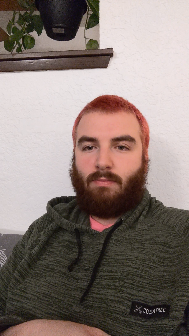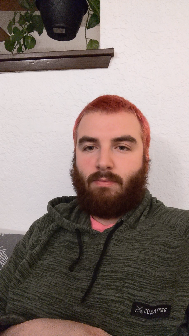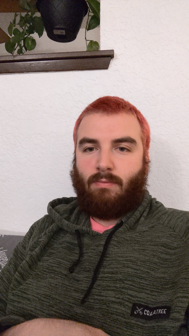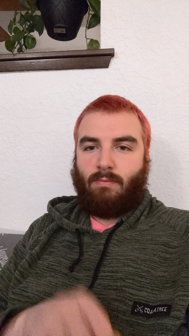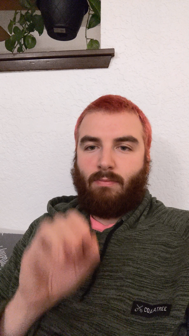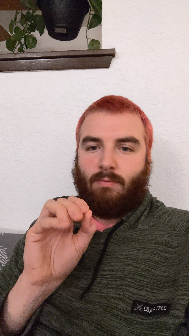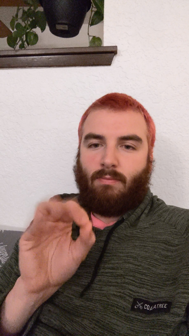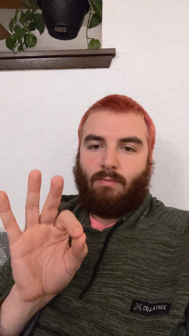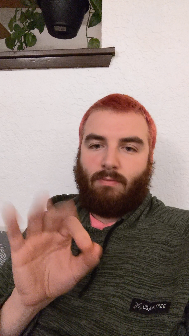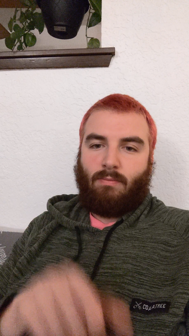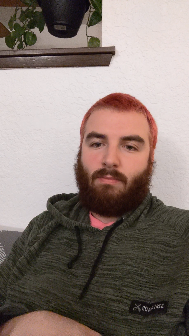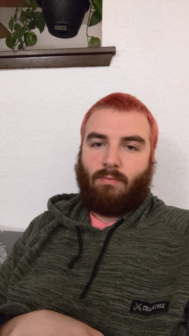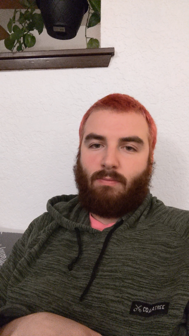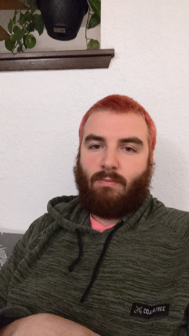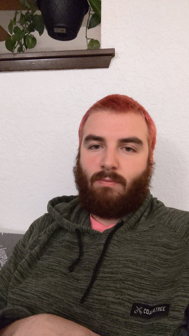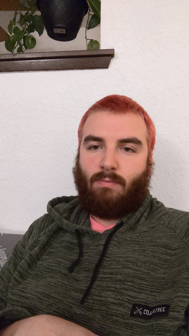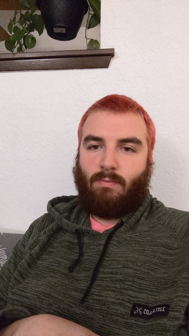of